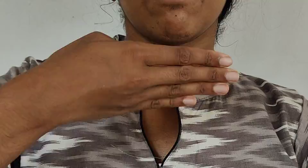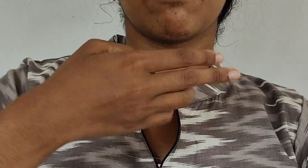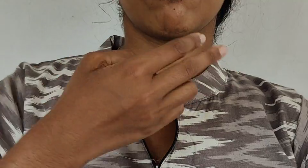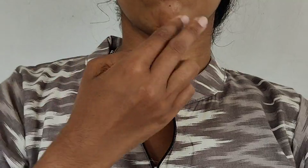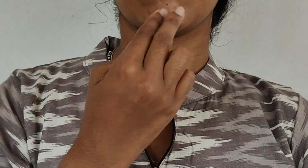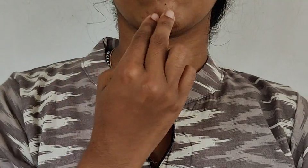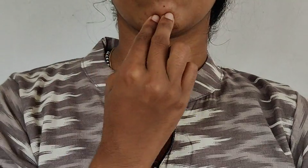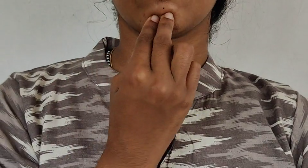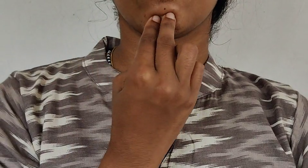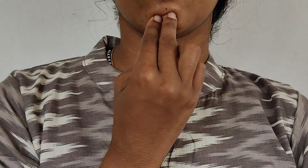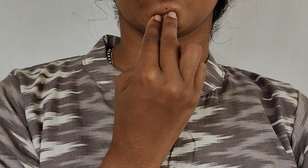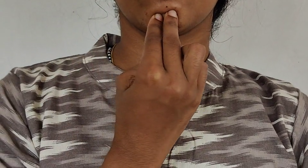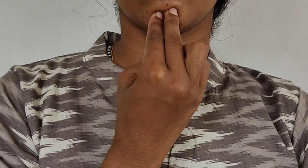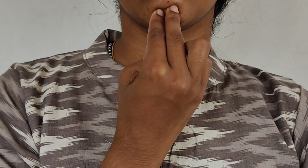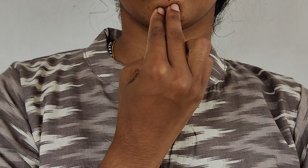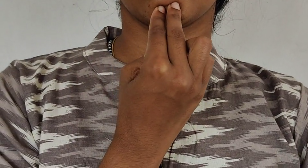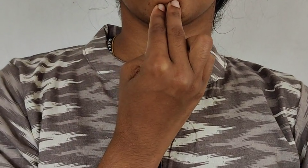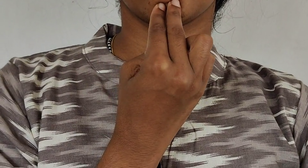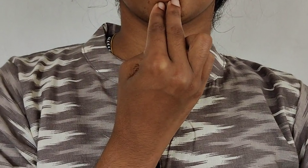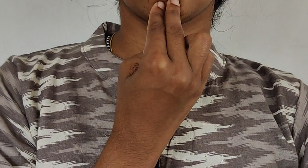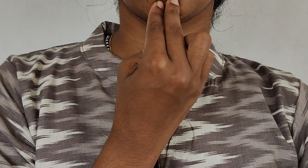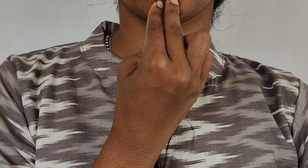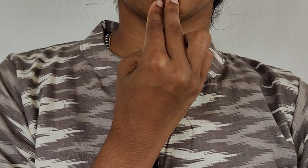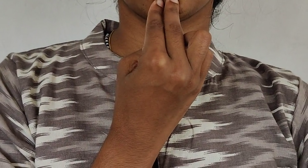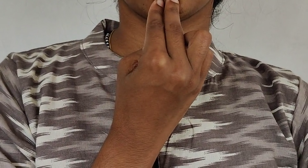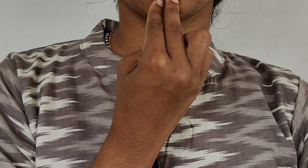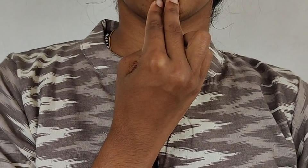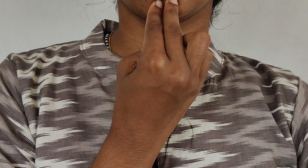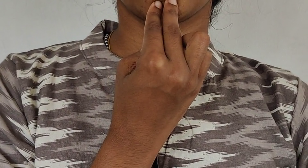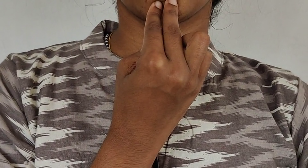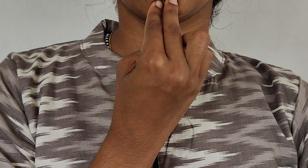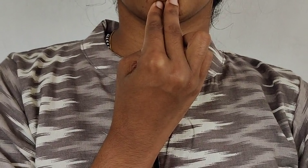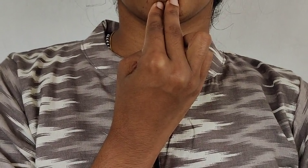അഃ